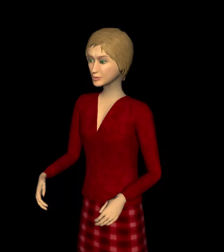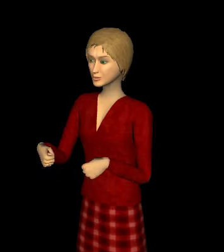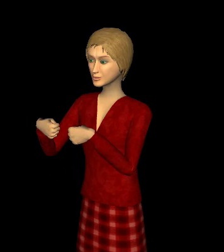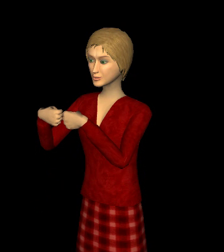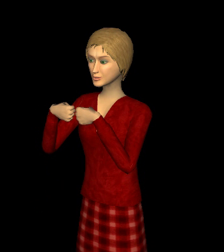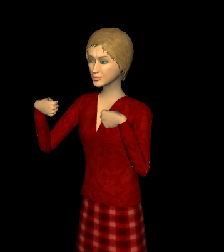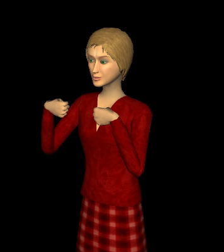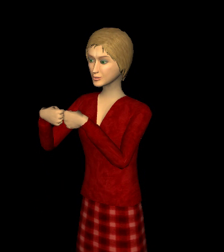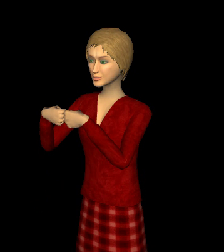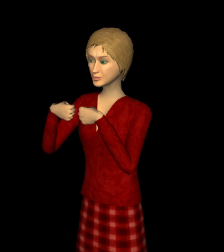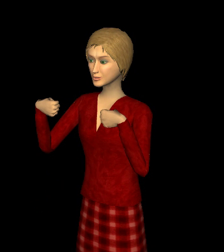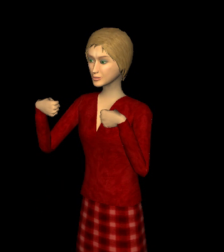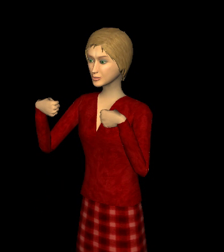خزانة